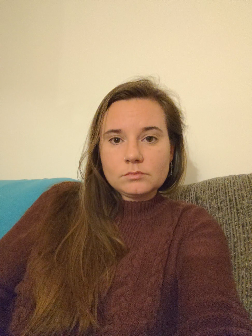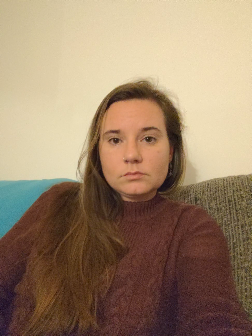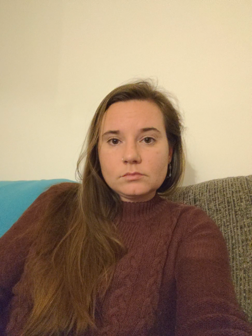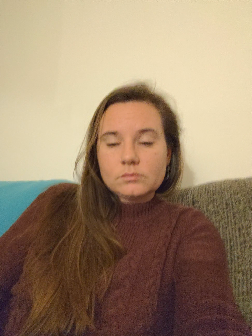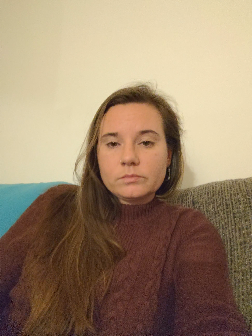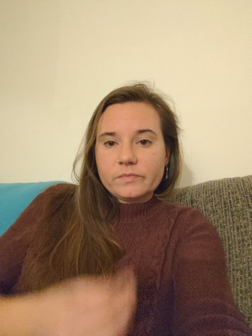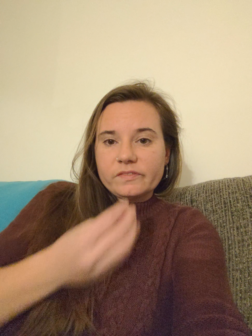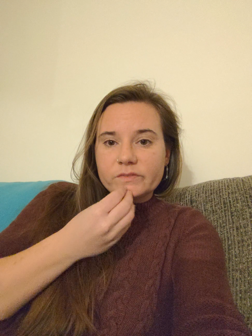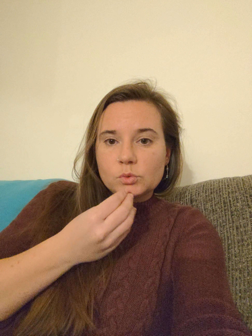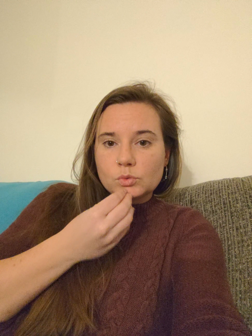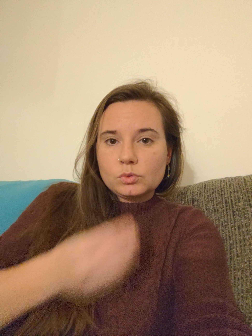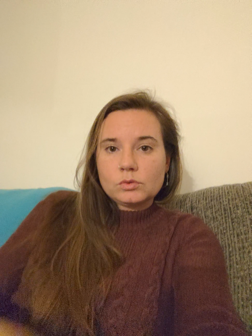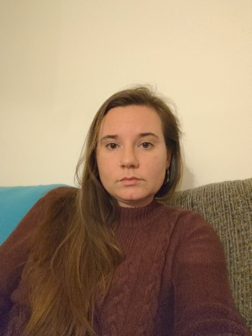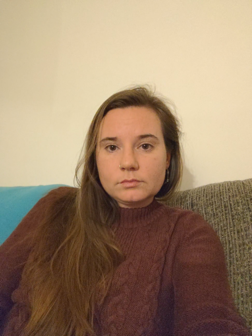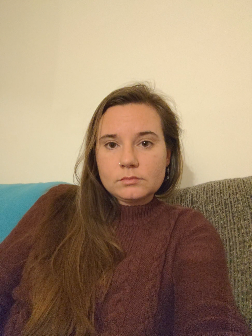food